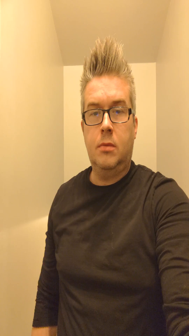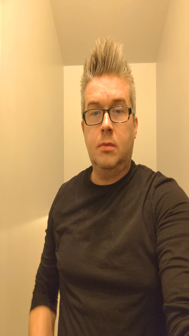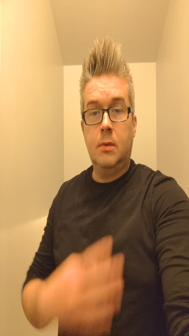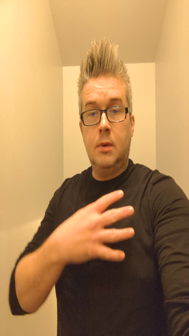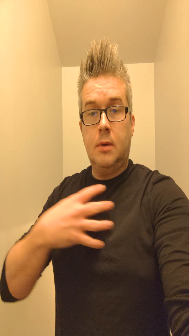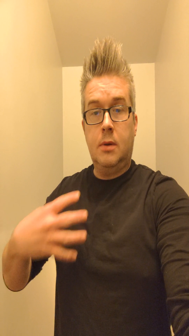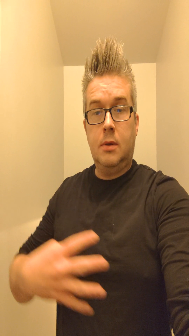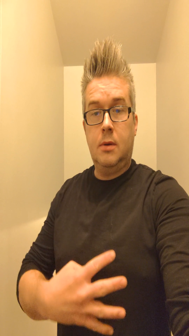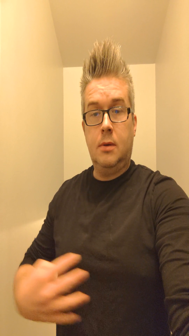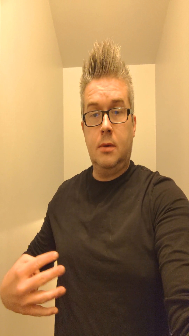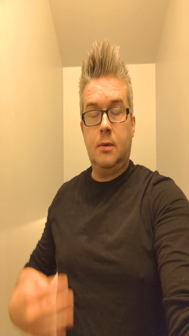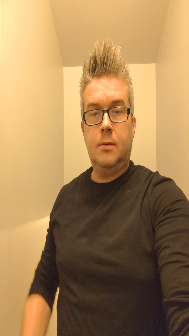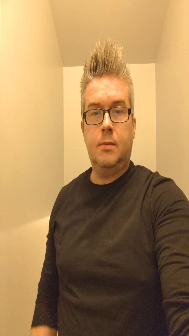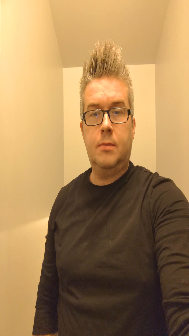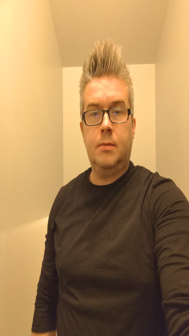zebra